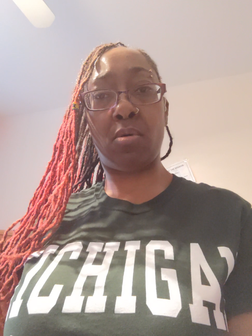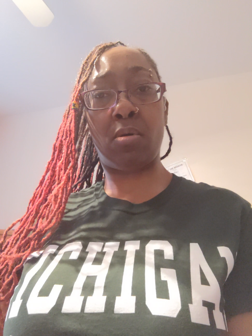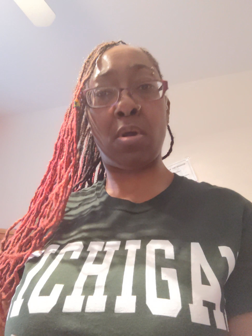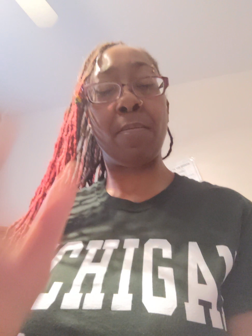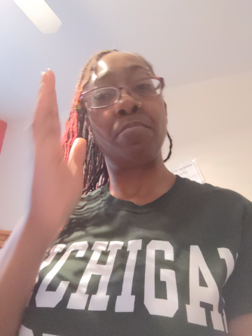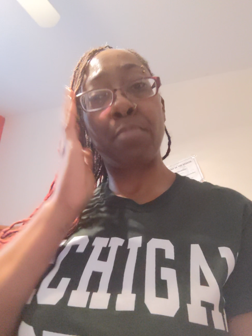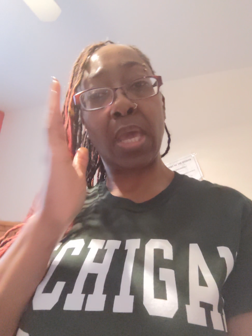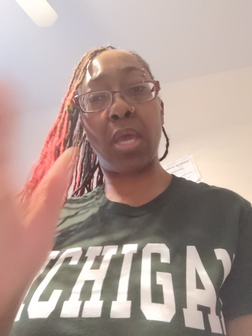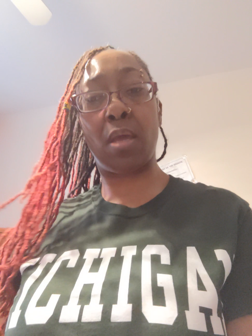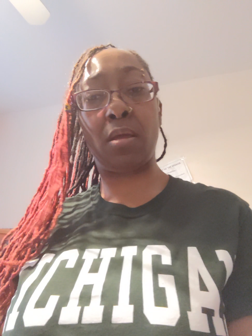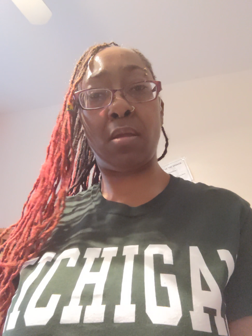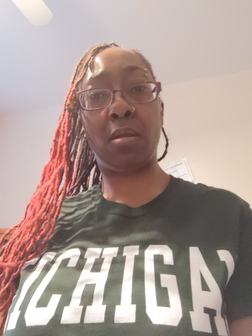bed